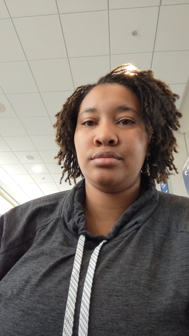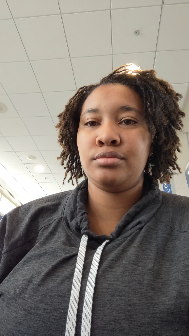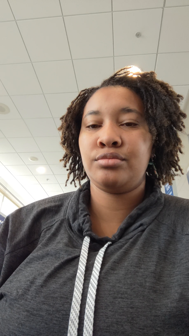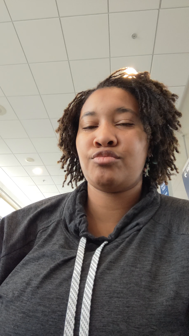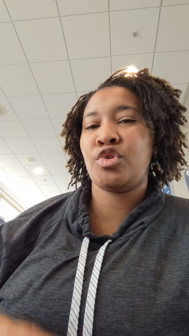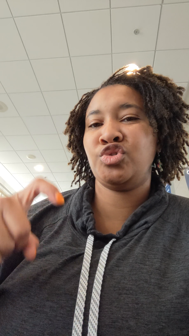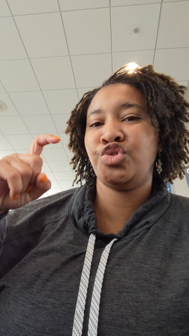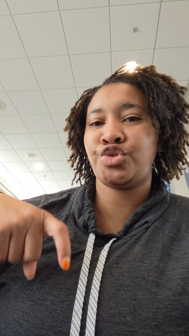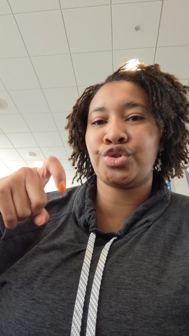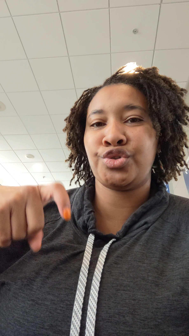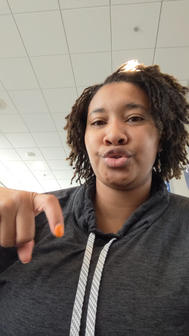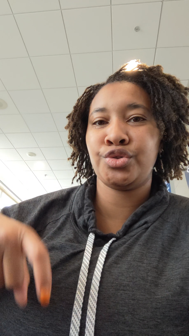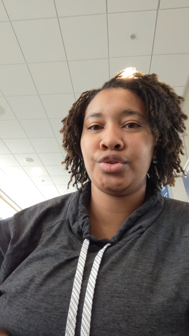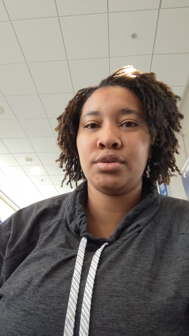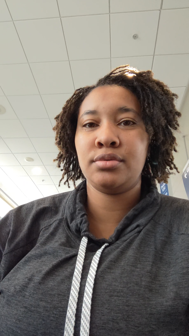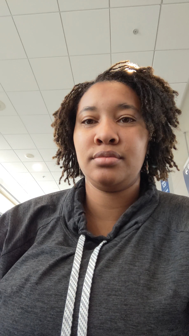should